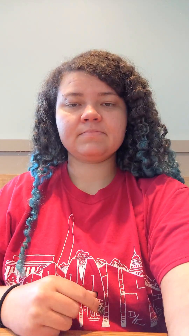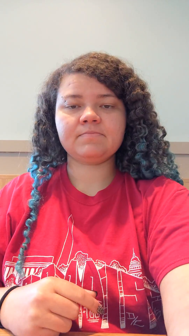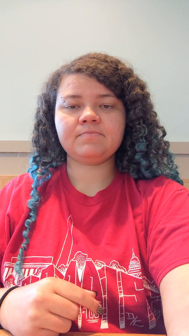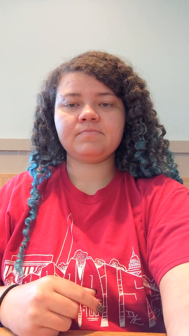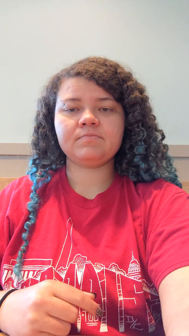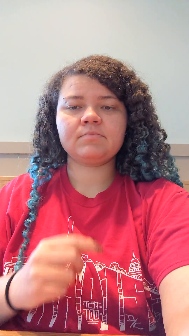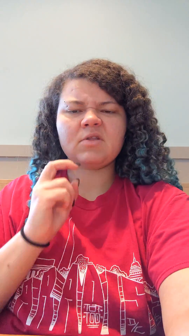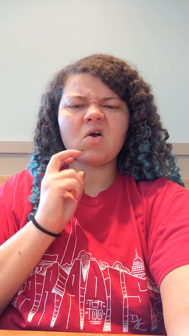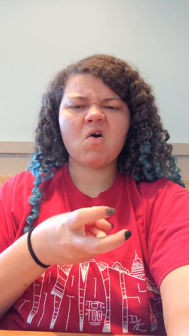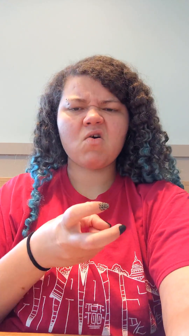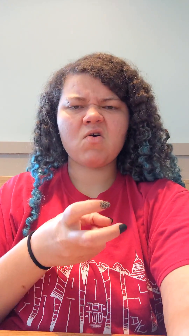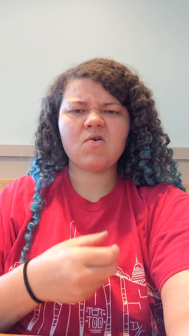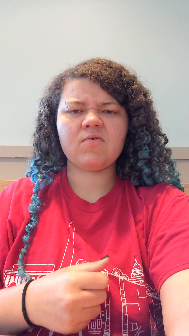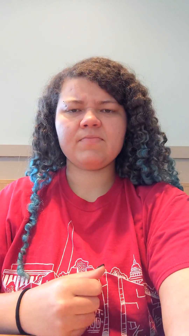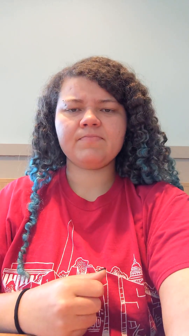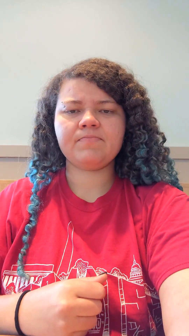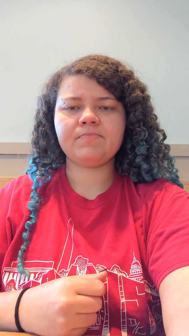hard